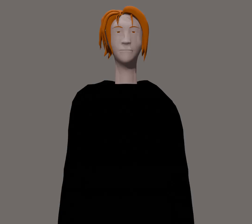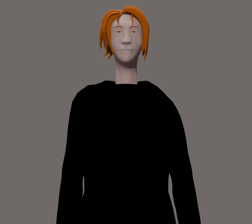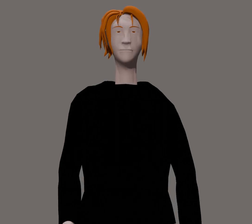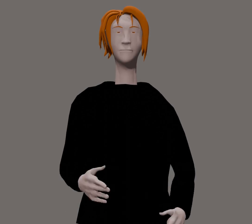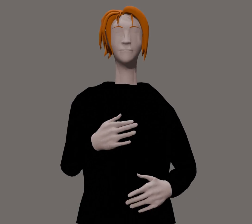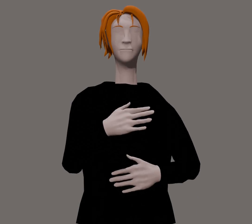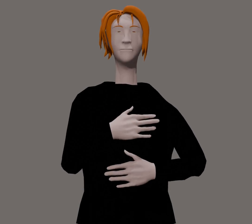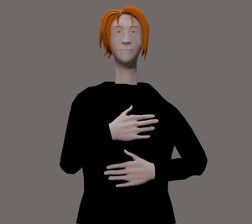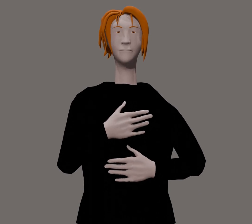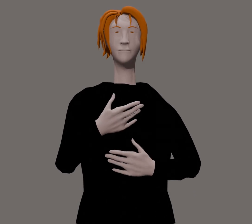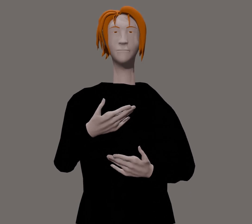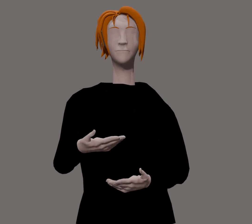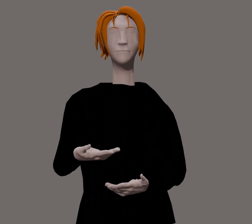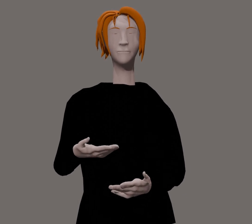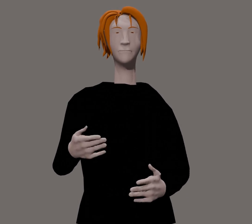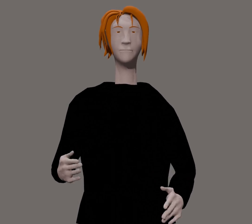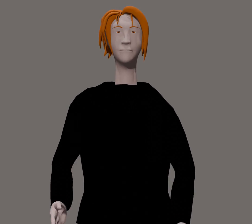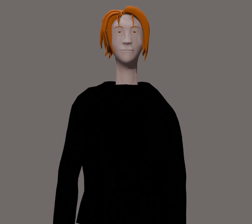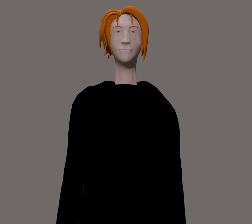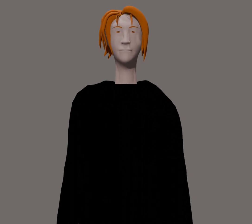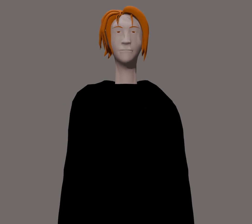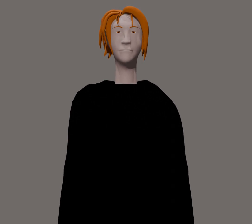Confess 2H